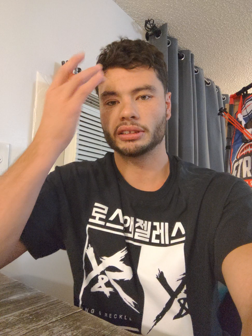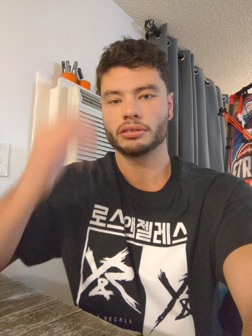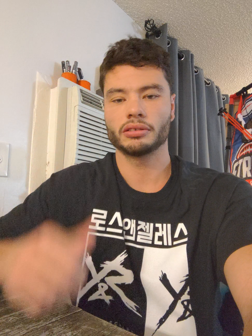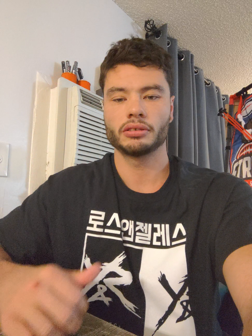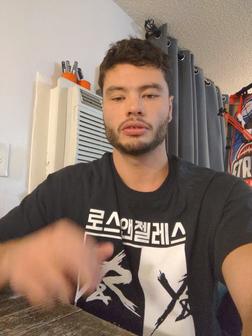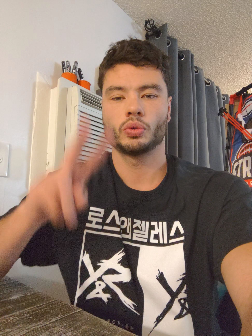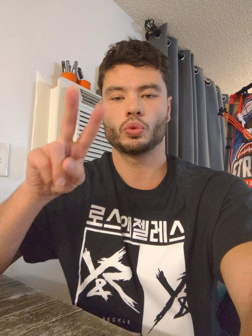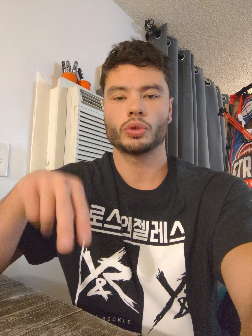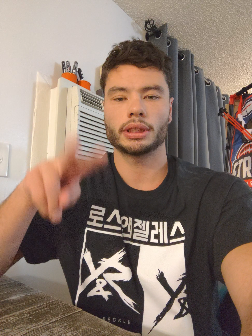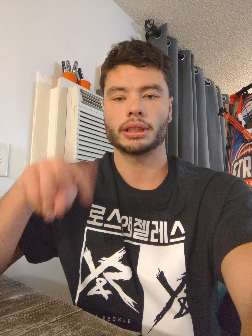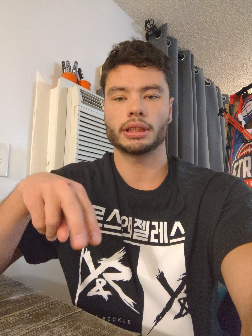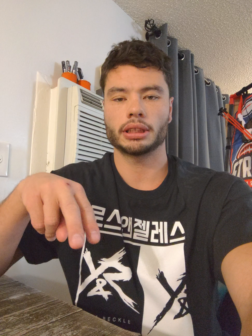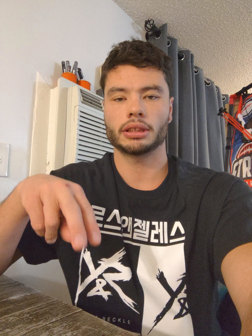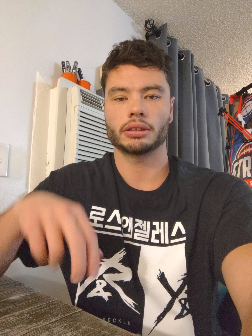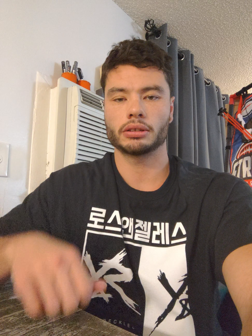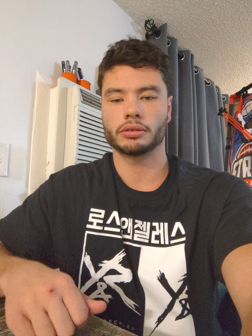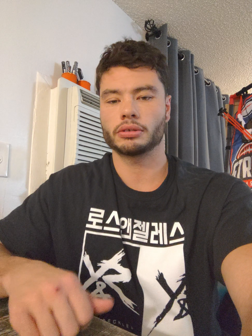read